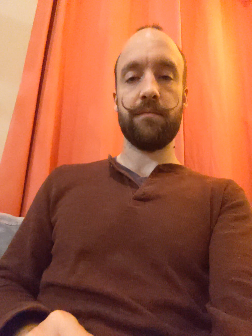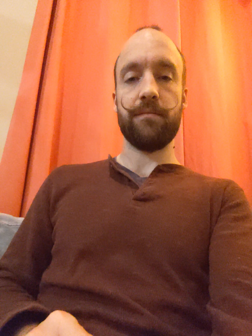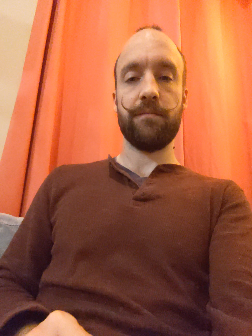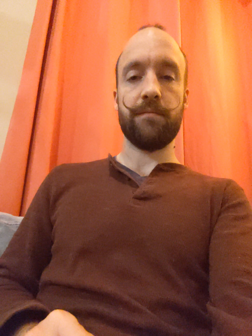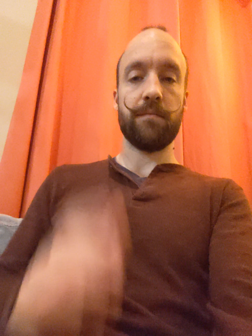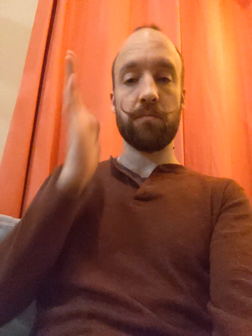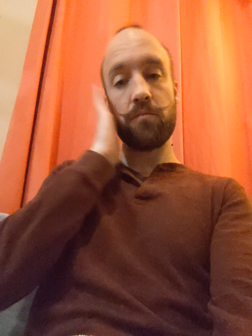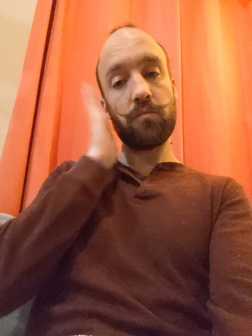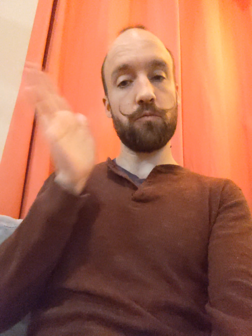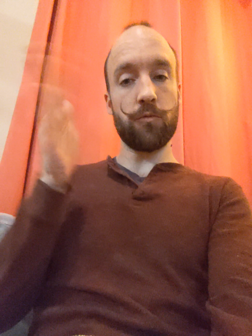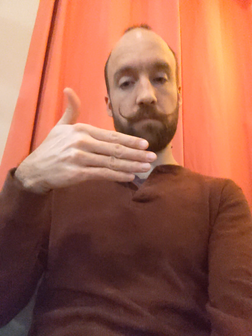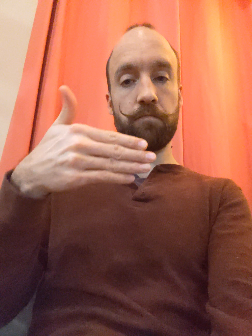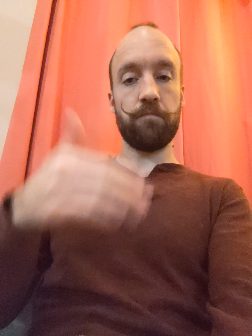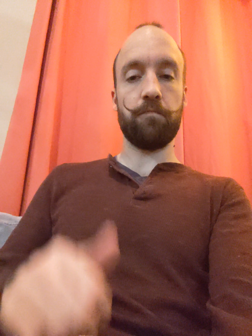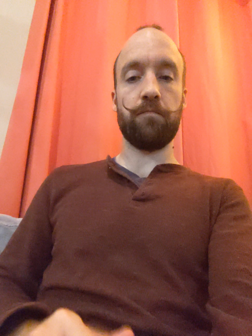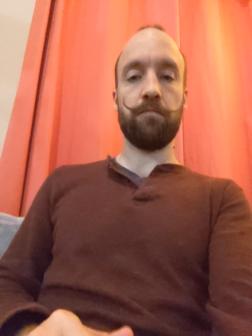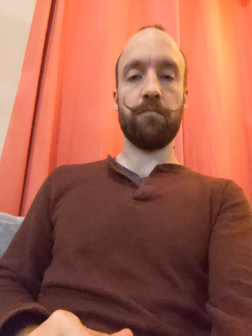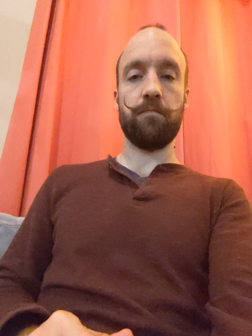bedroom